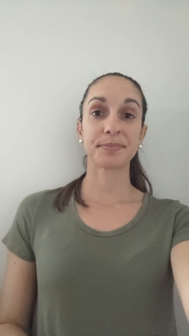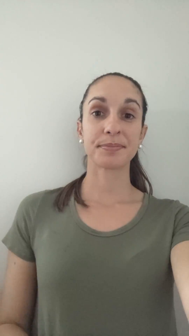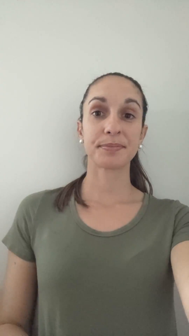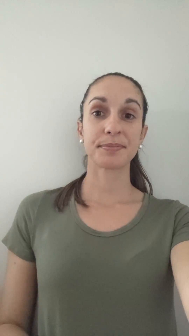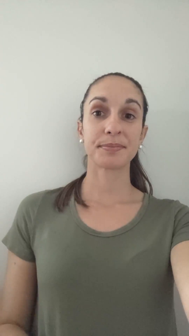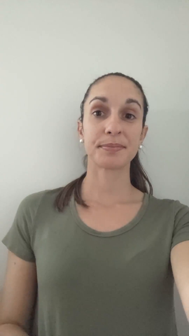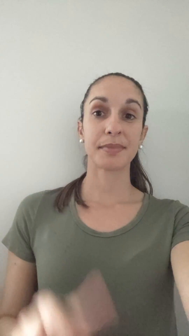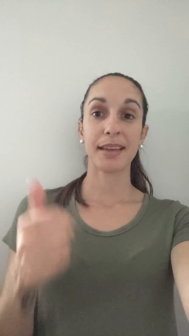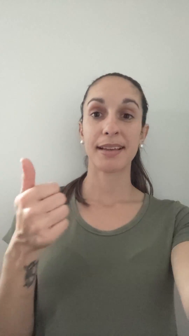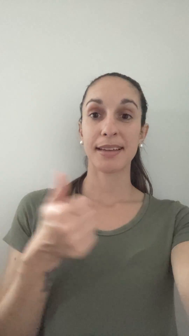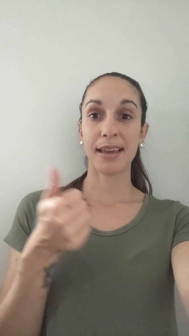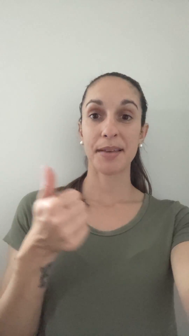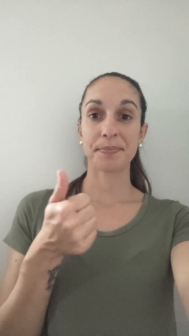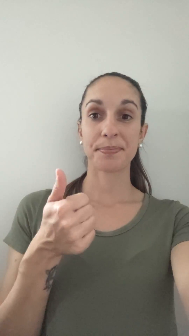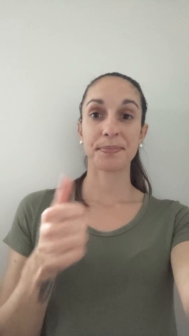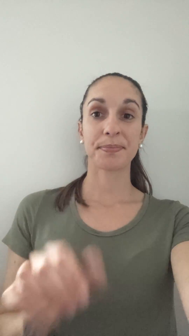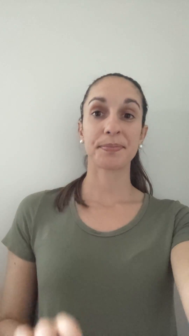game